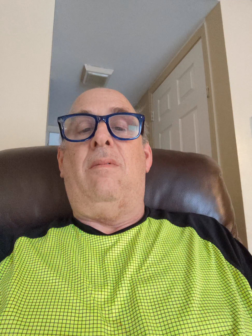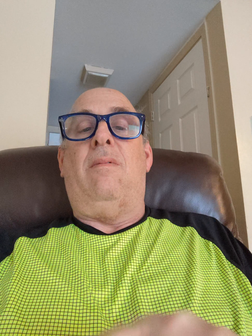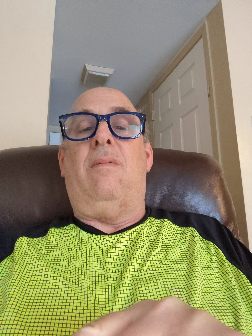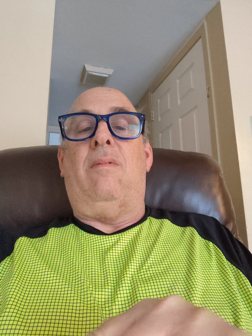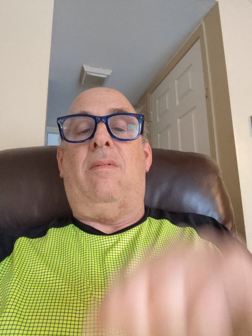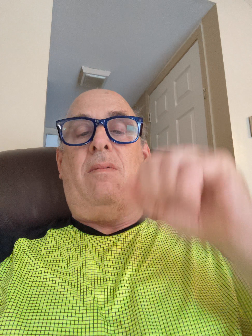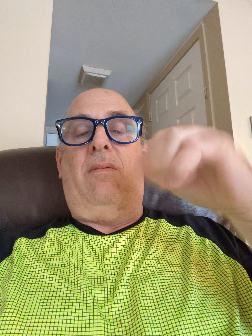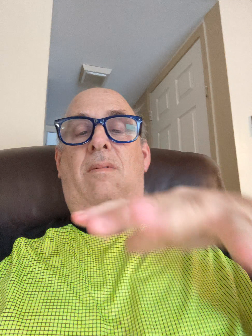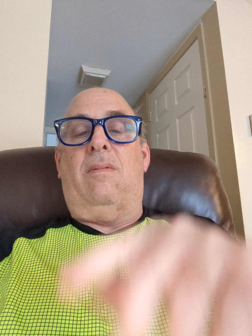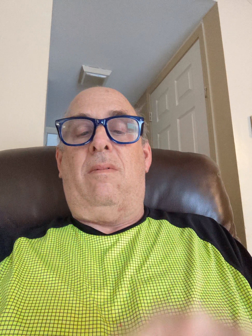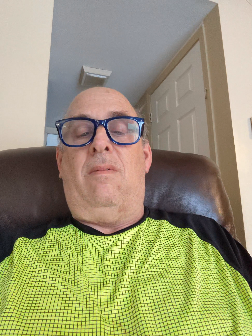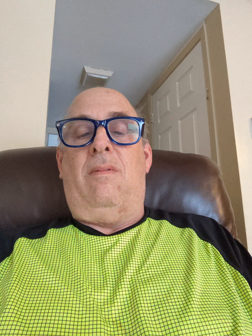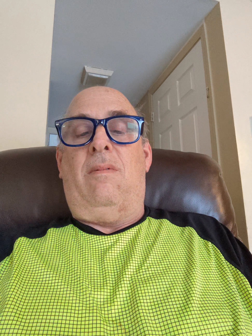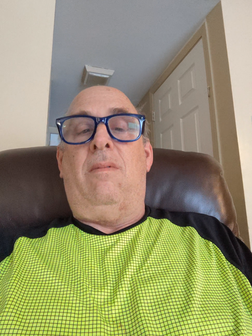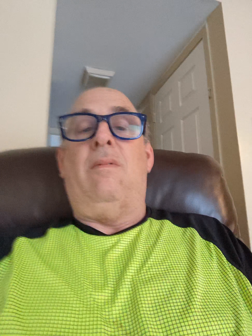drop